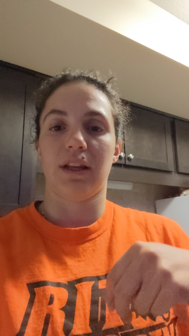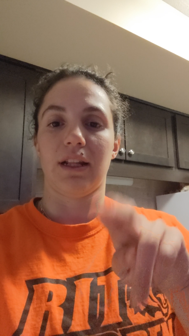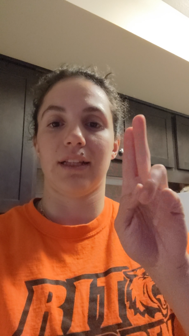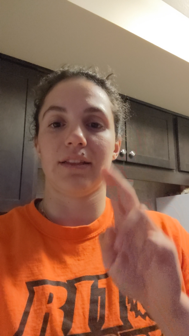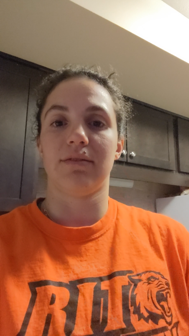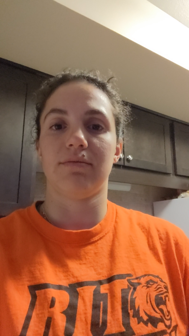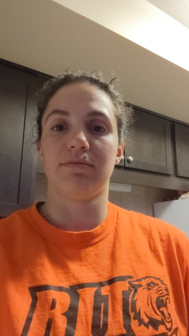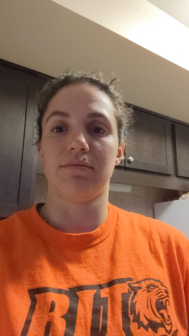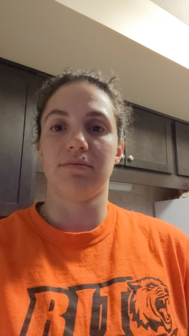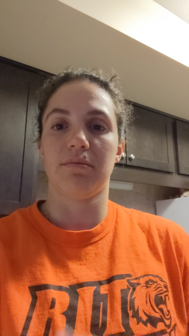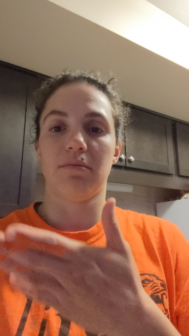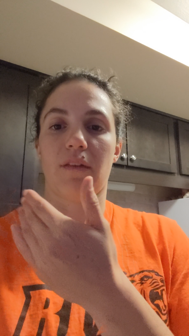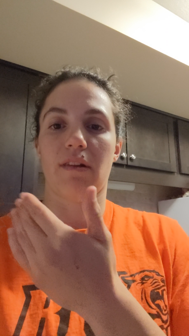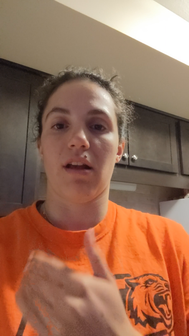butterfly